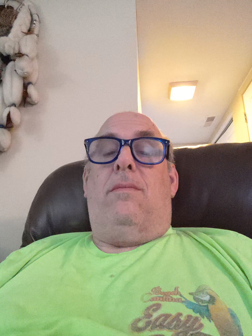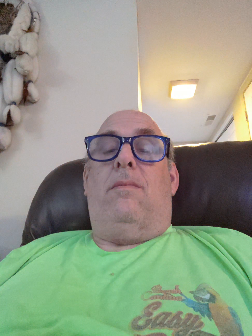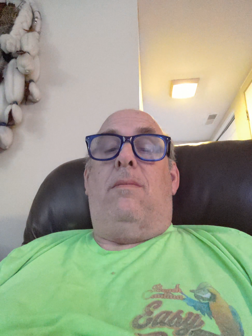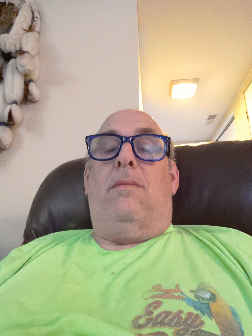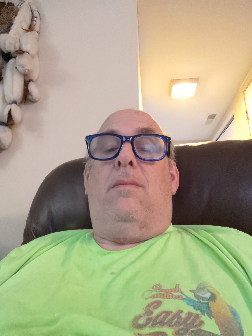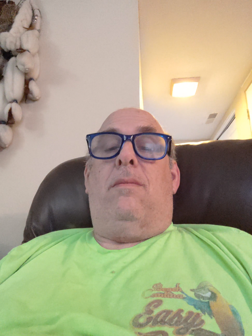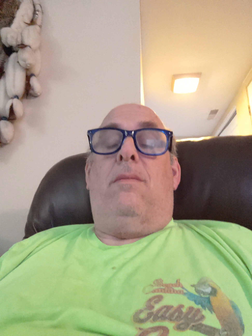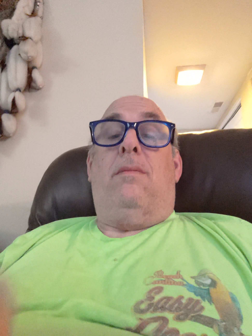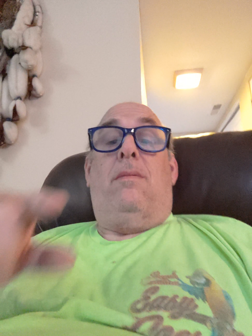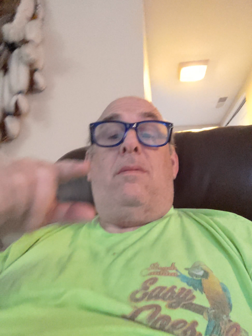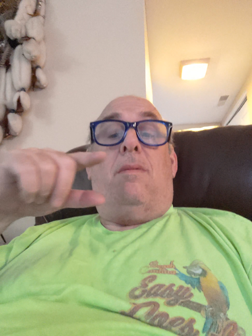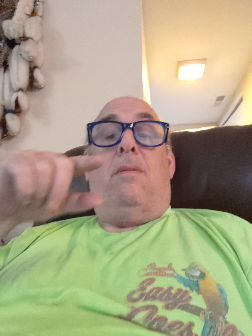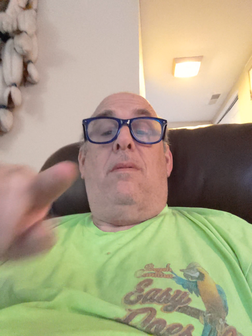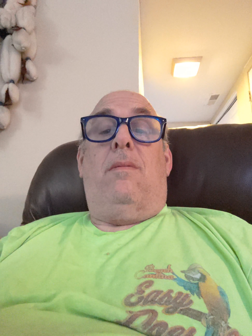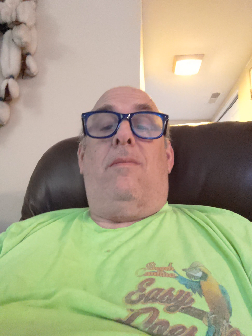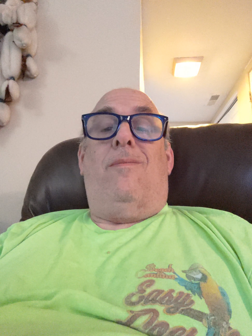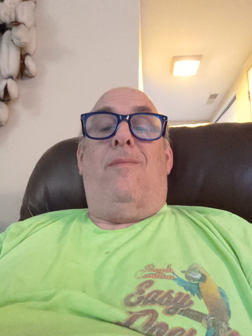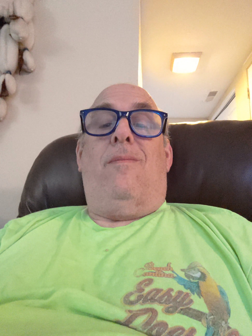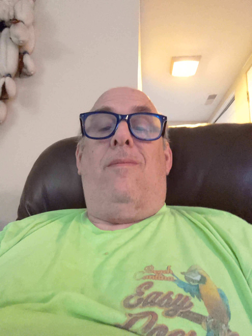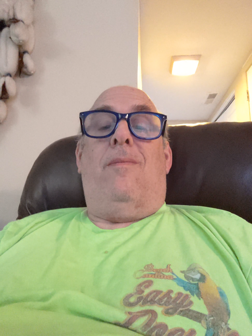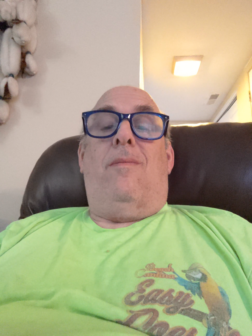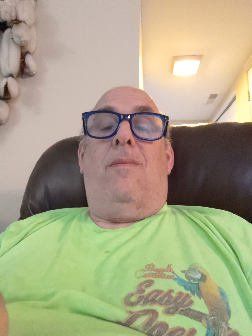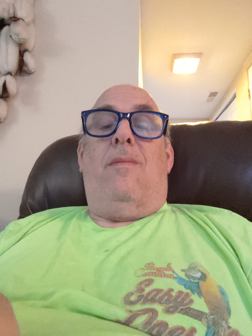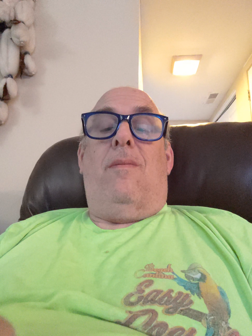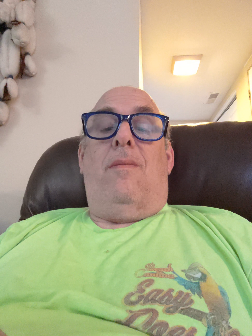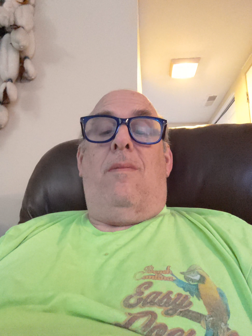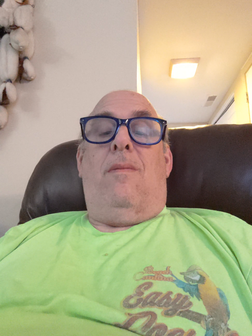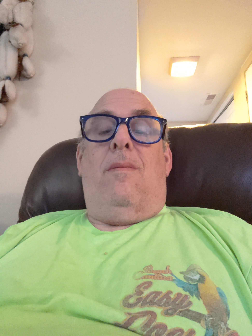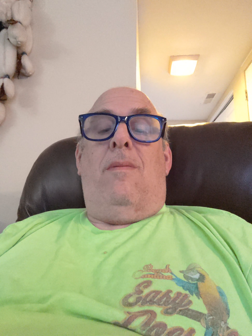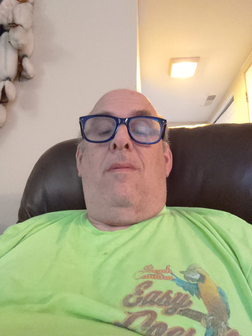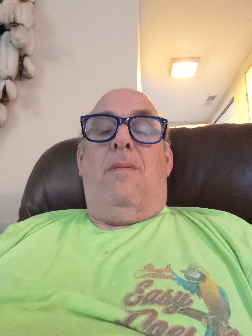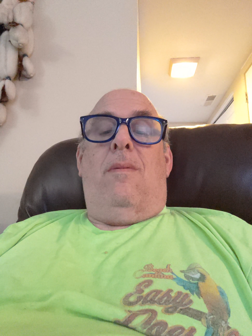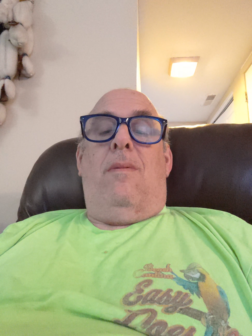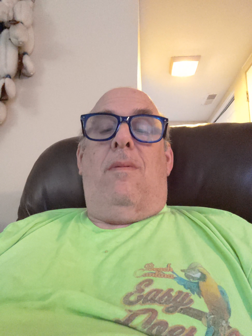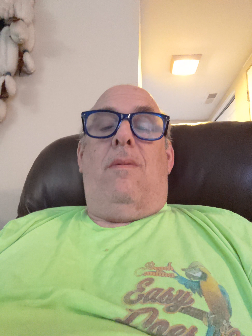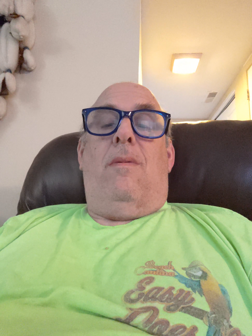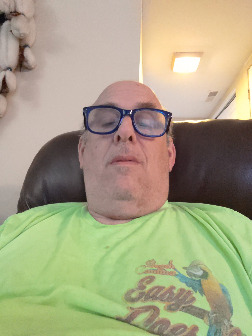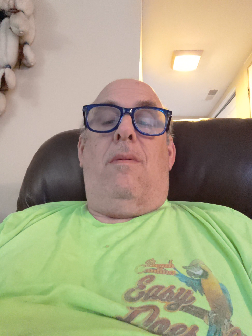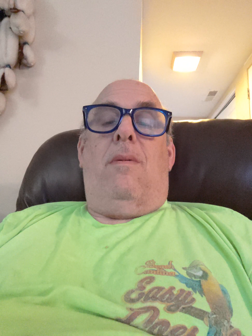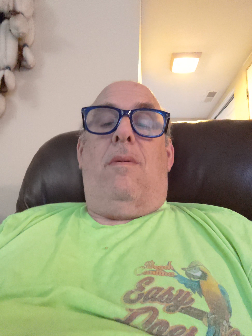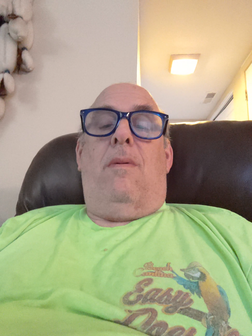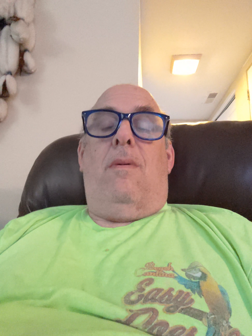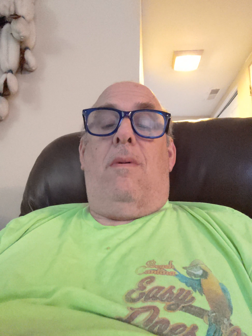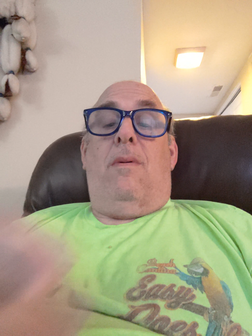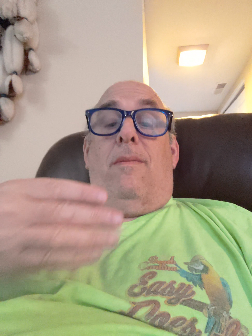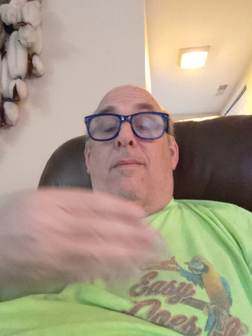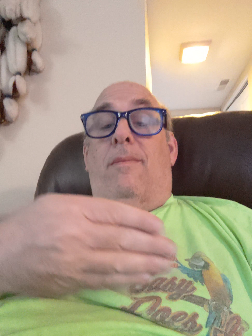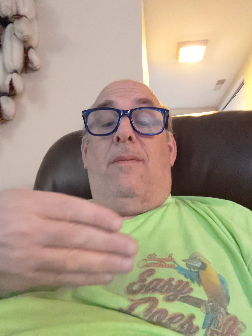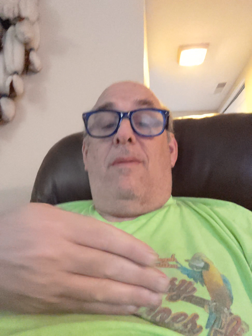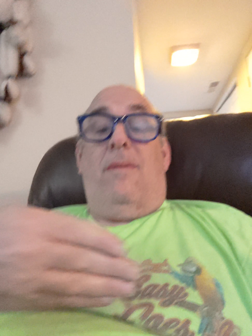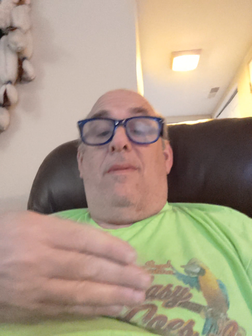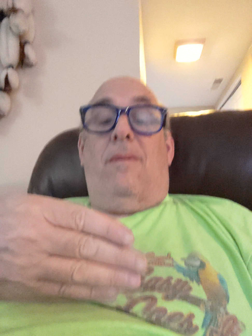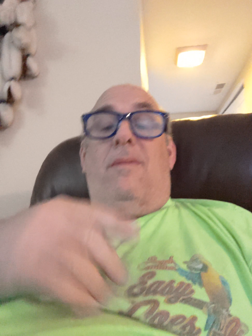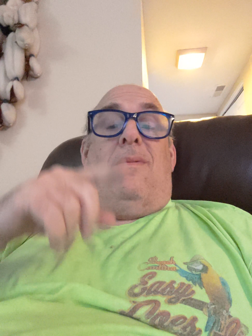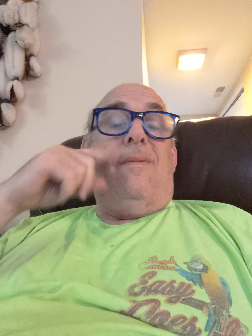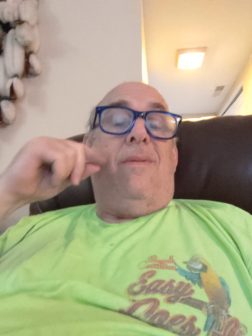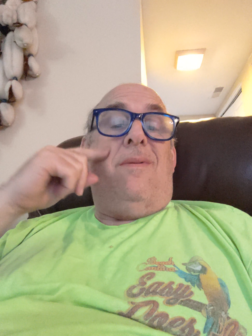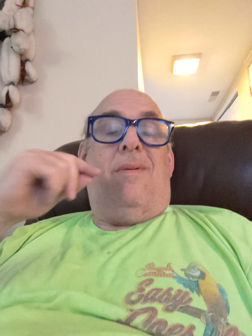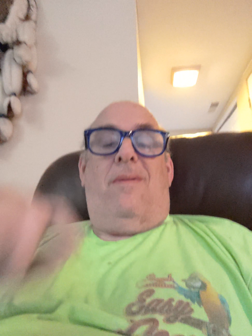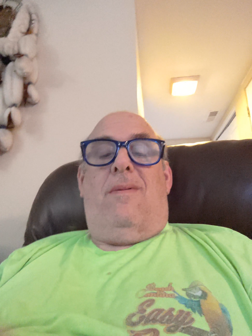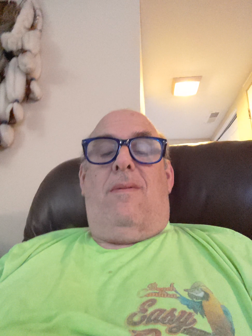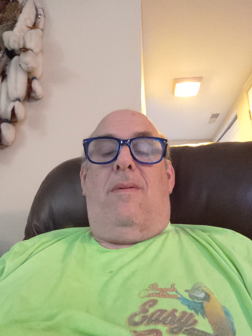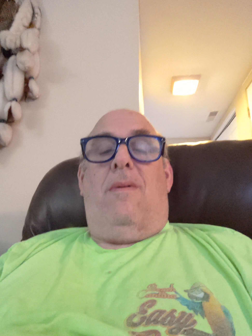kitty